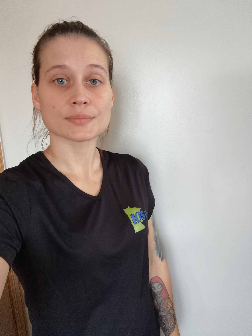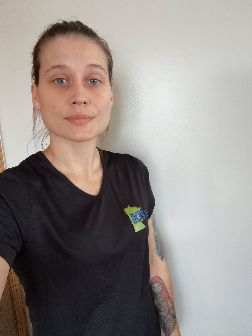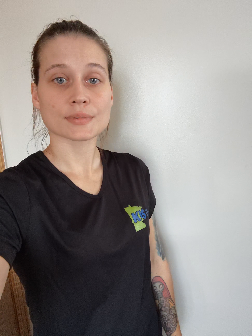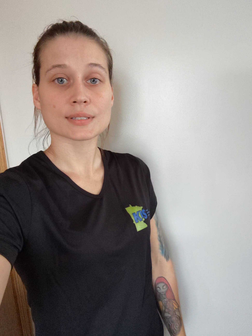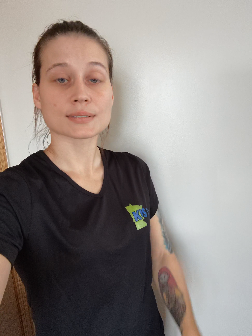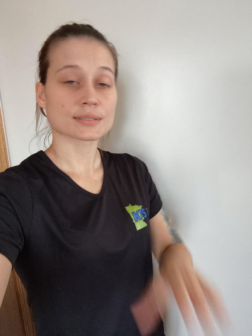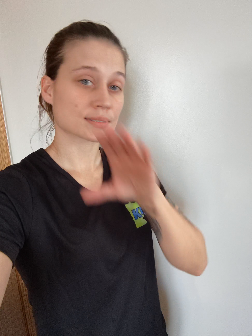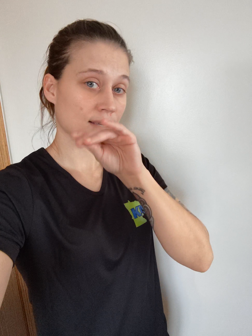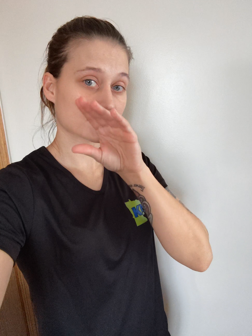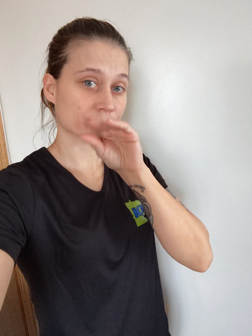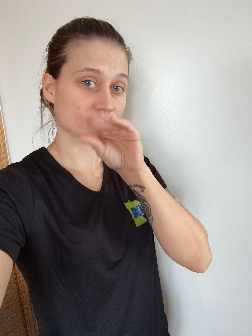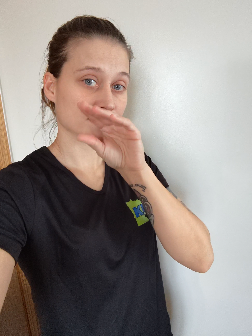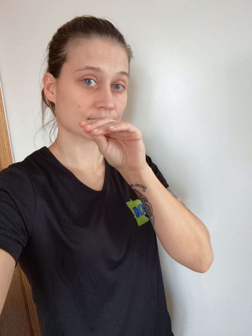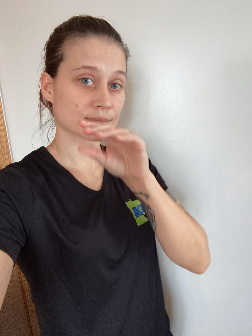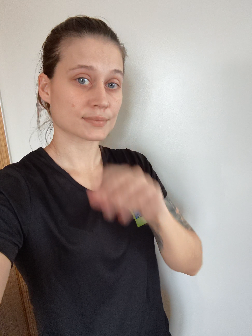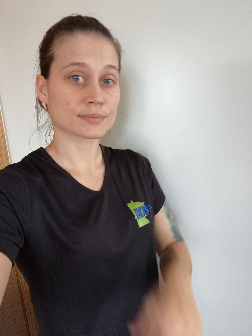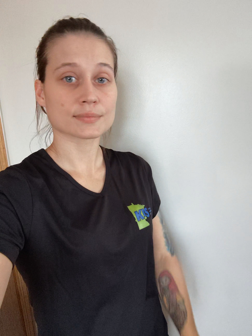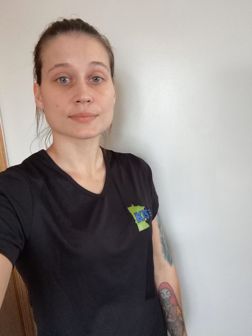duck